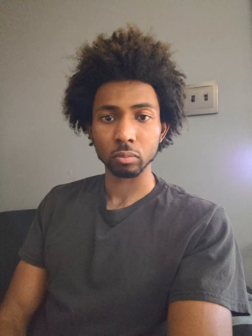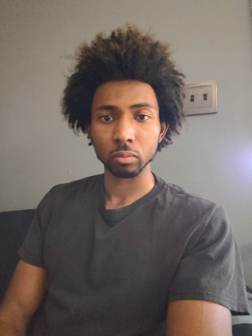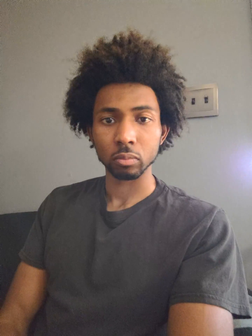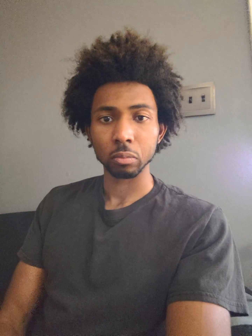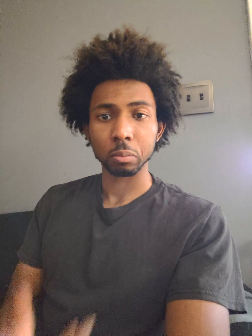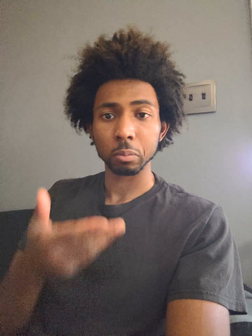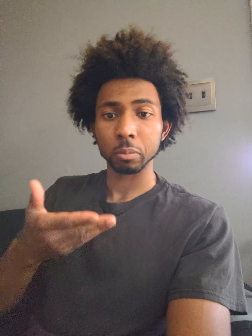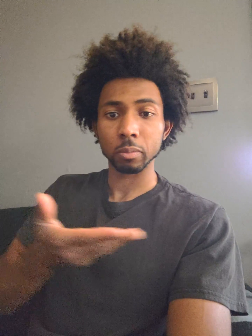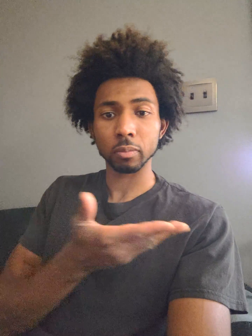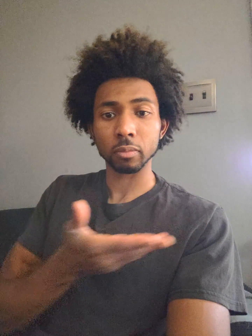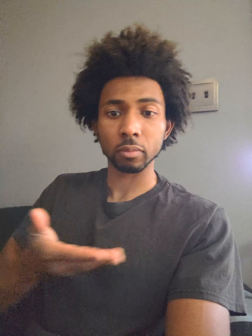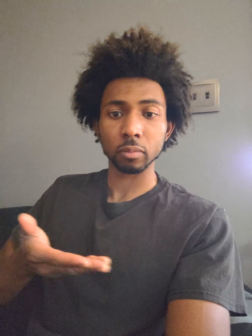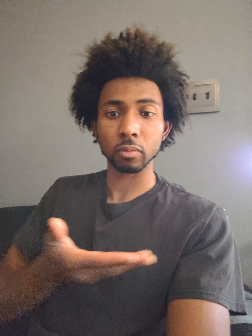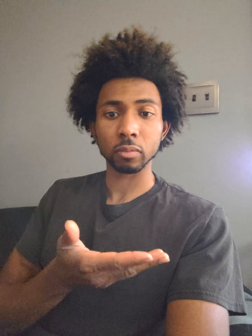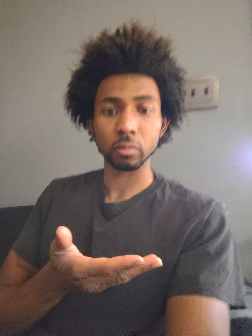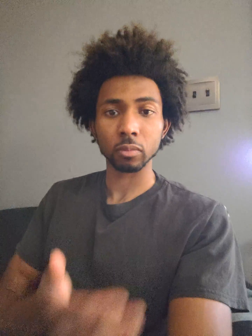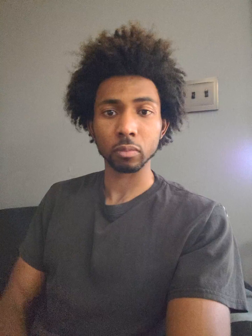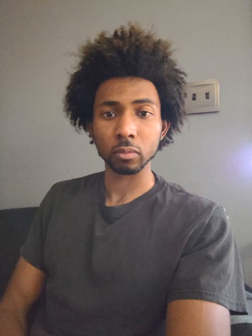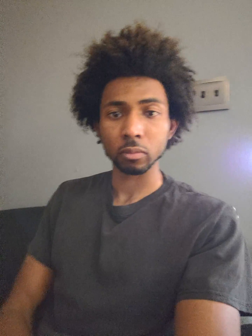baby